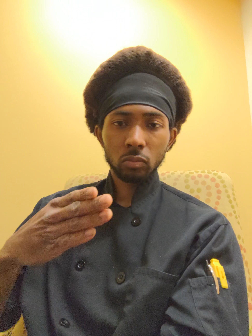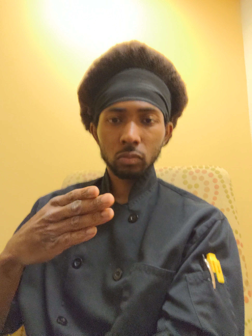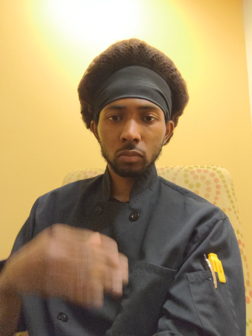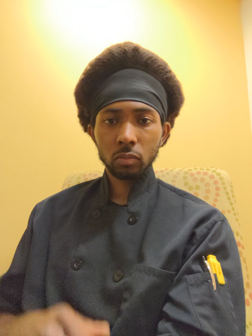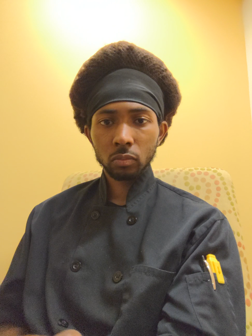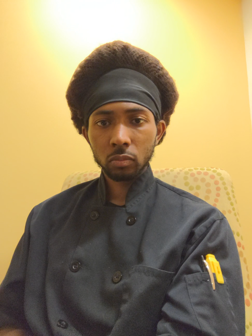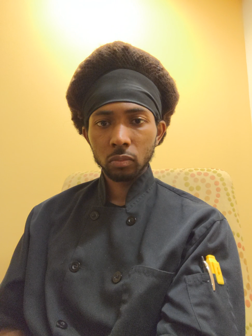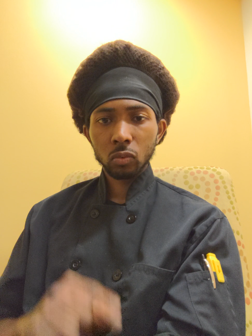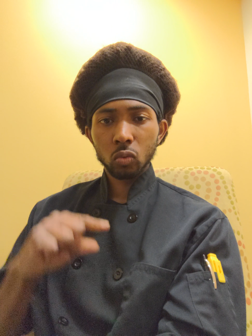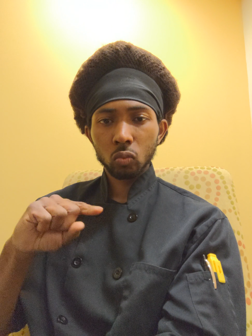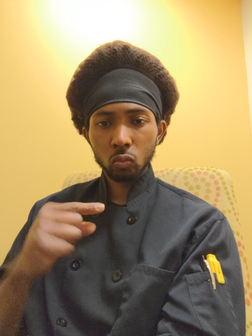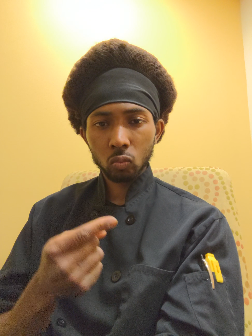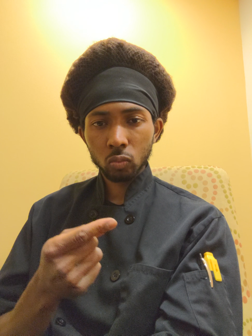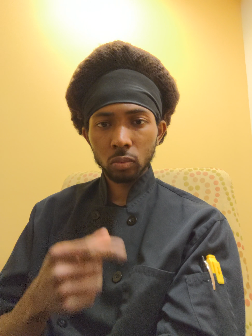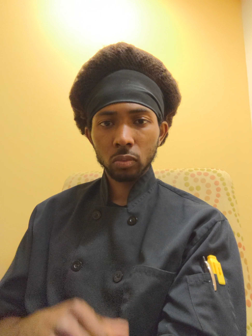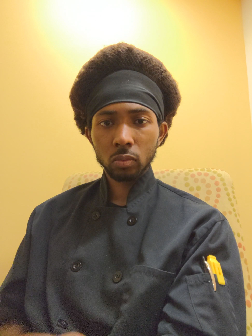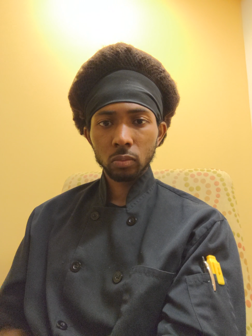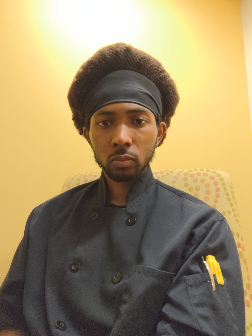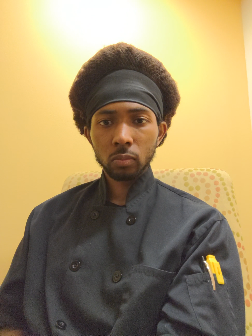hurt